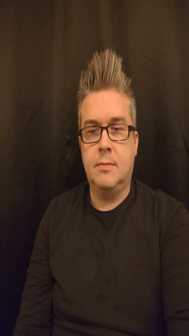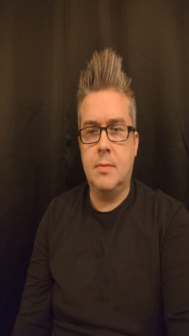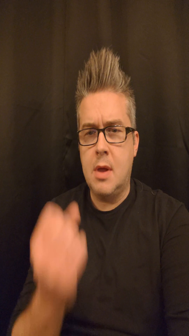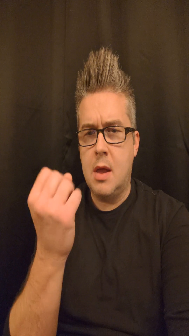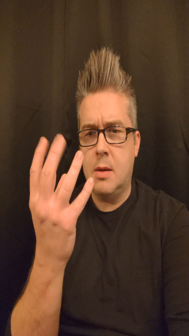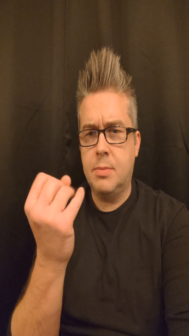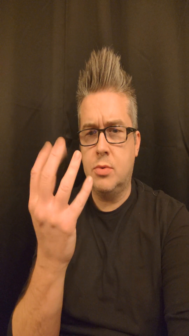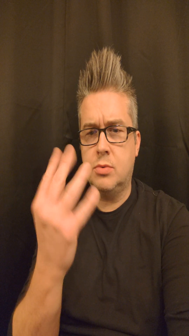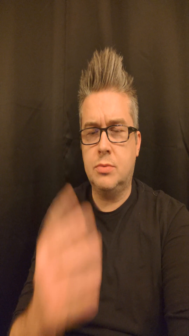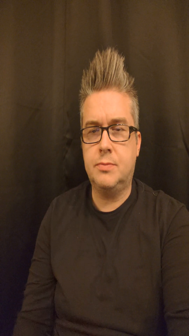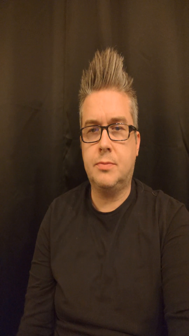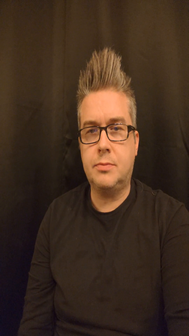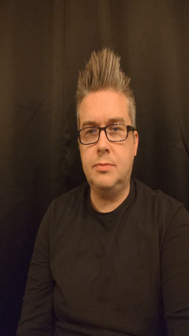many